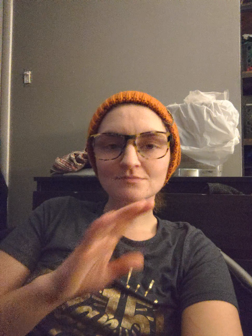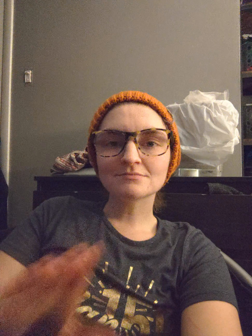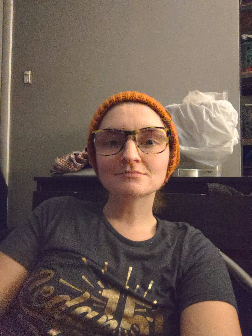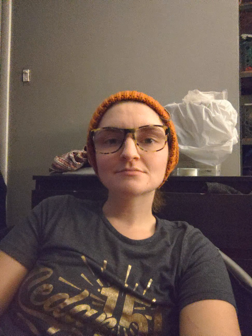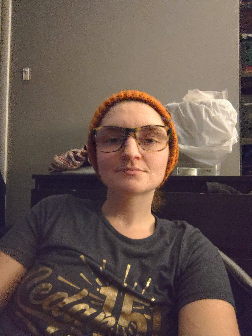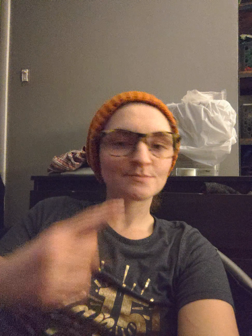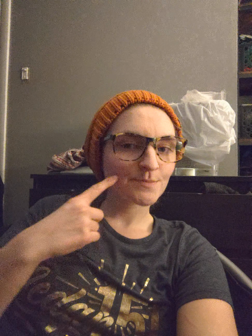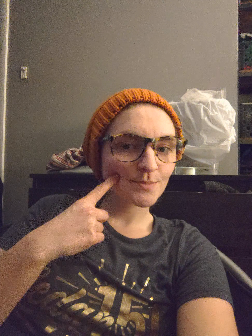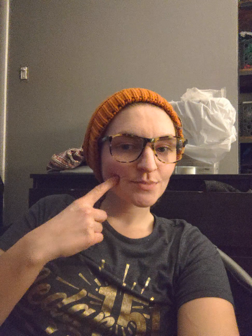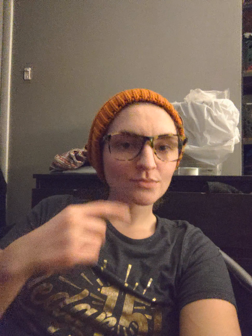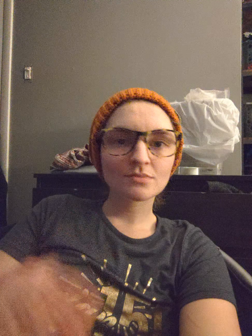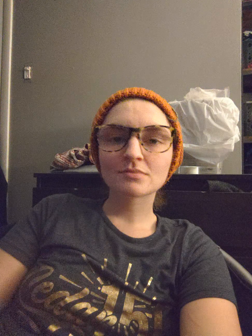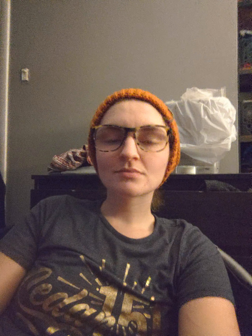cheek